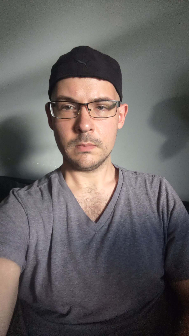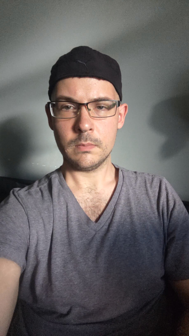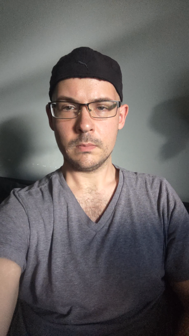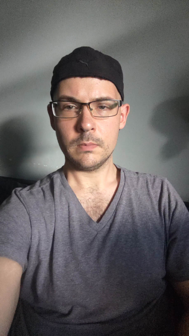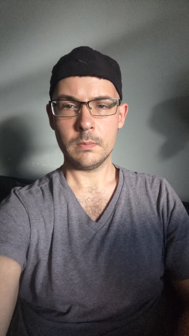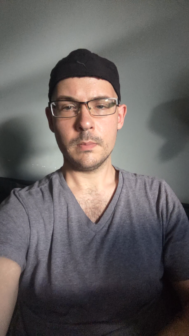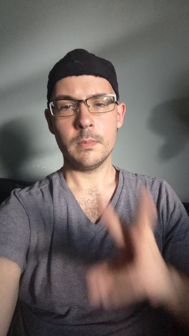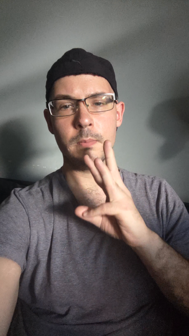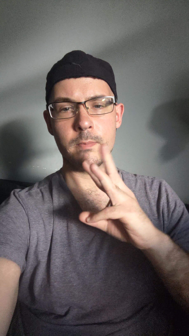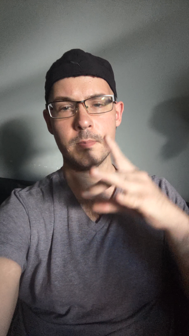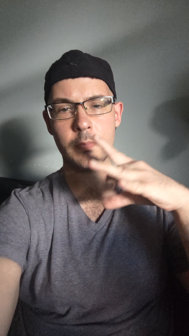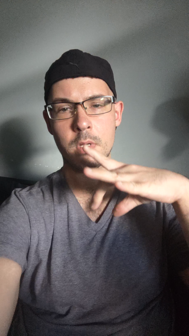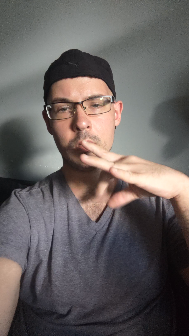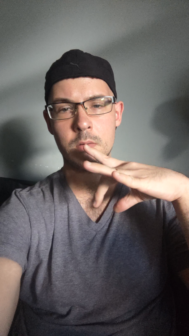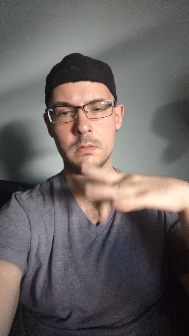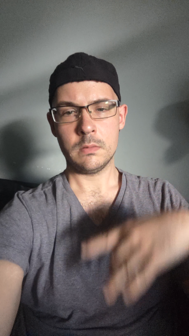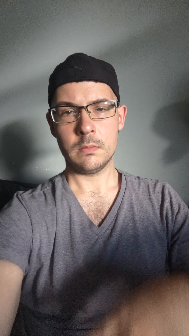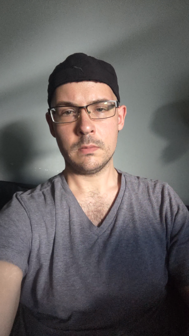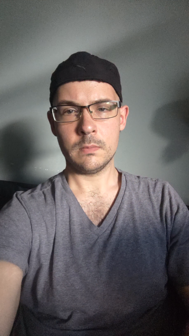melon